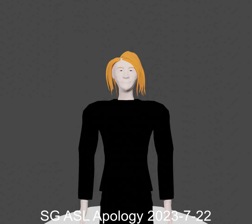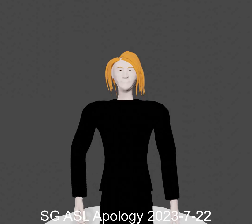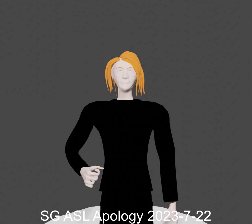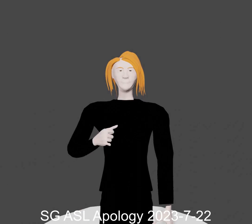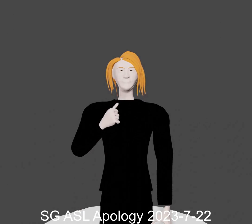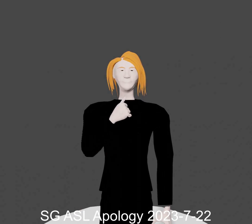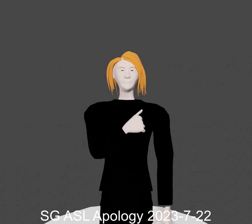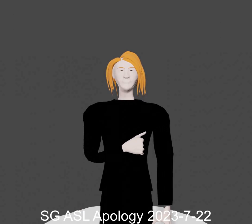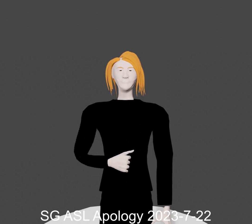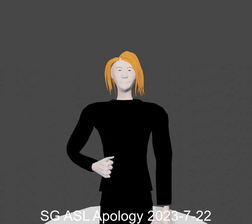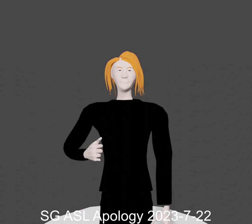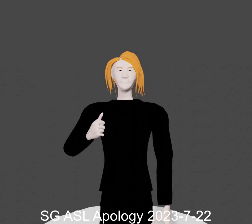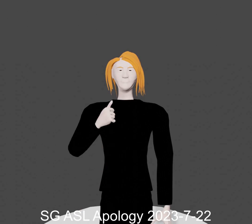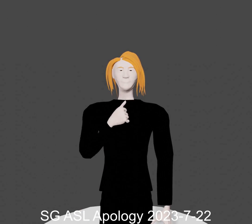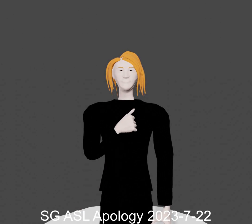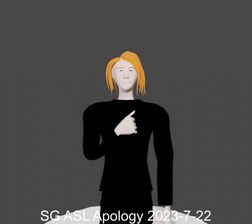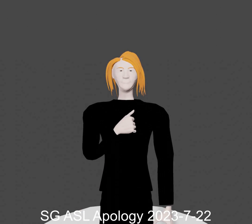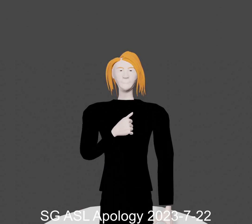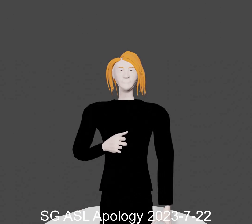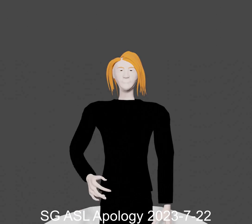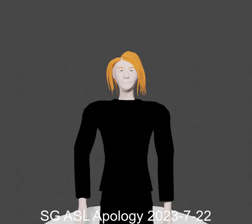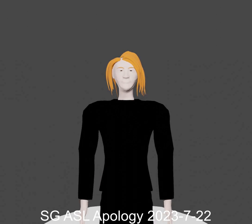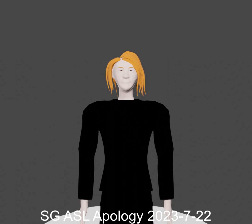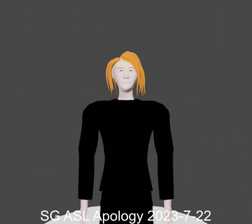Apology